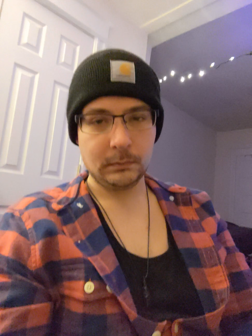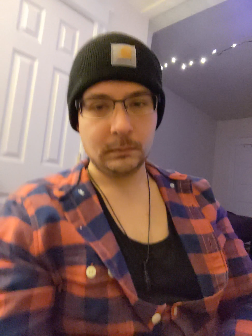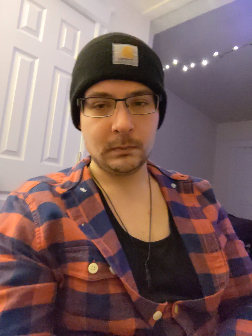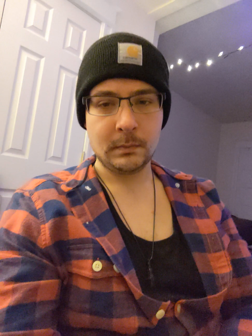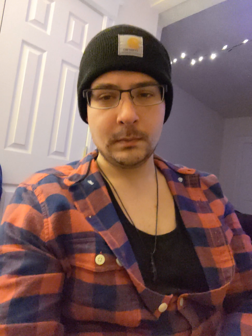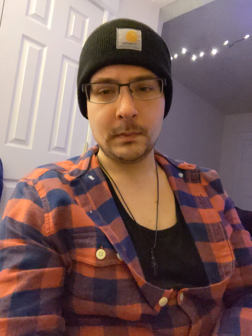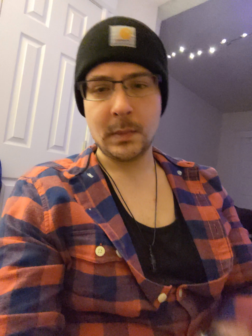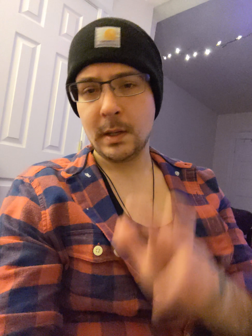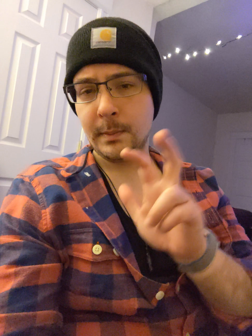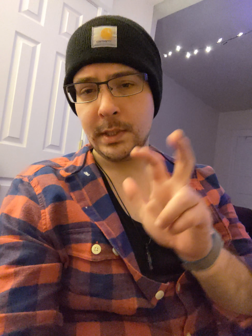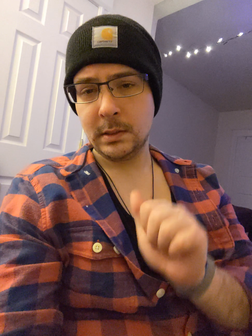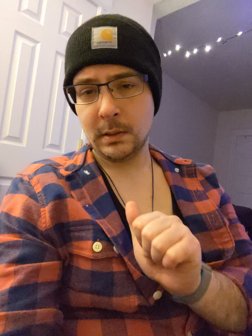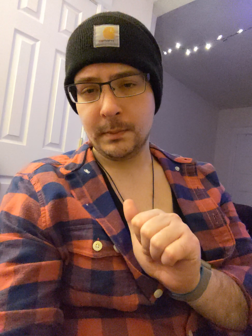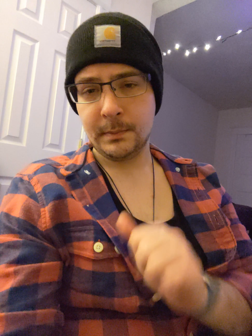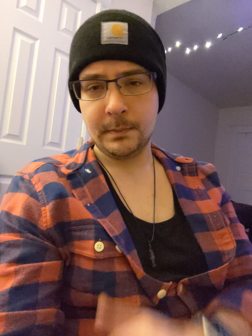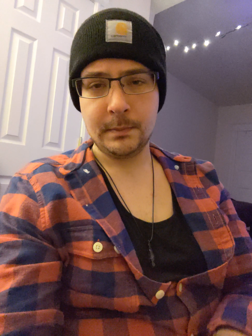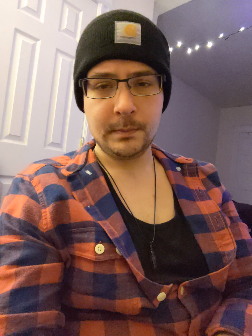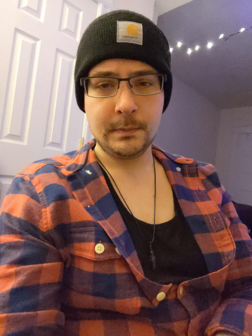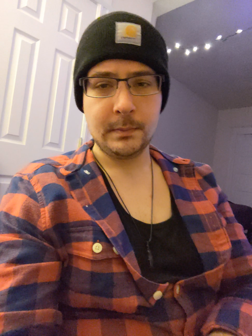pizza